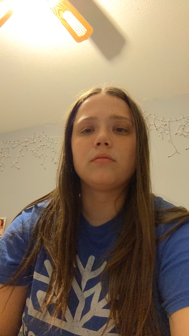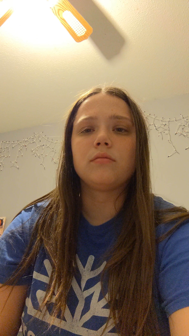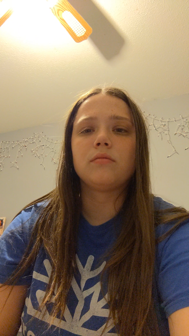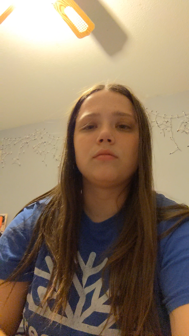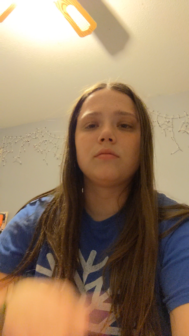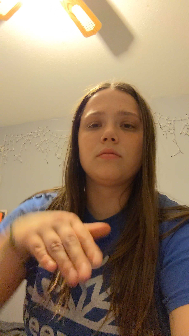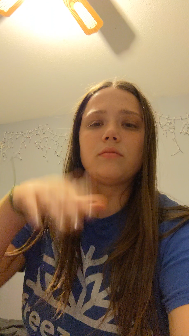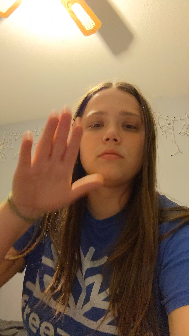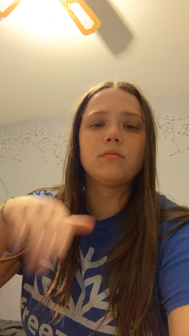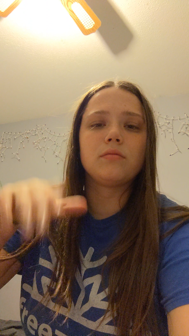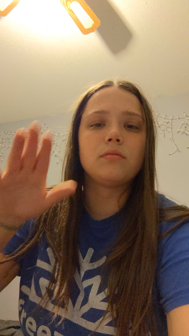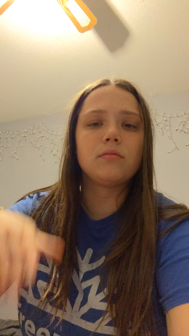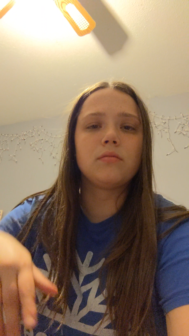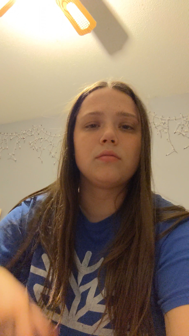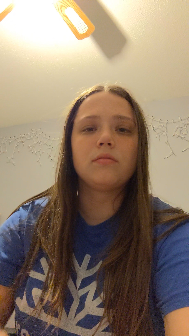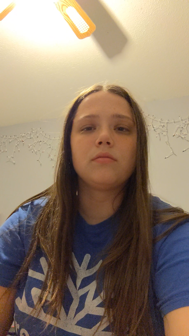paint